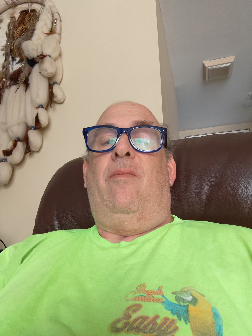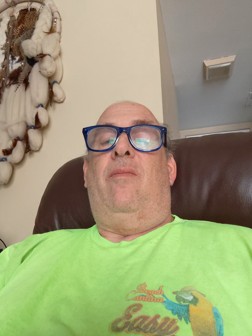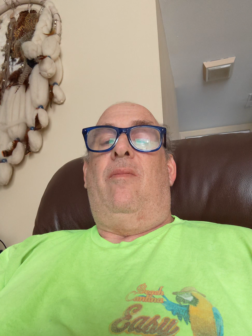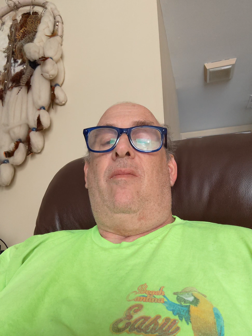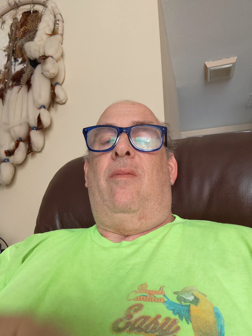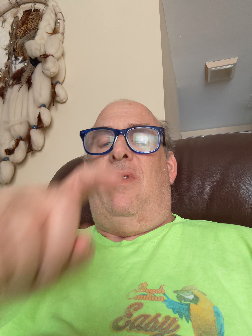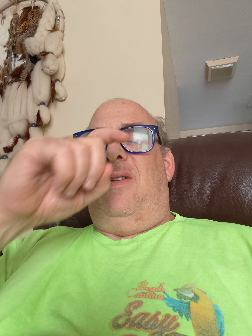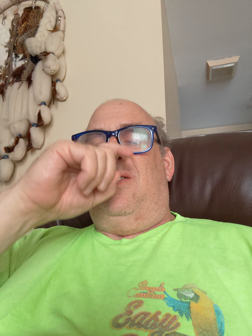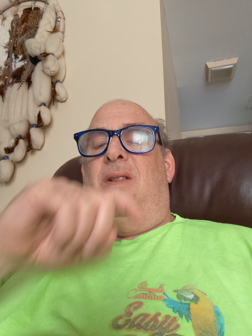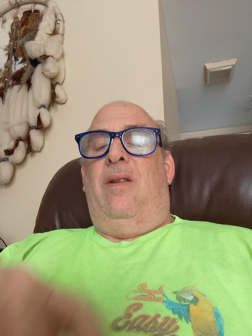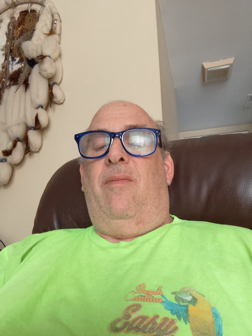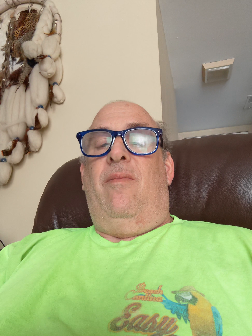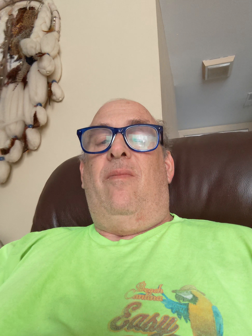doll